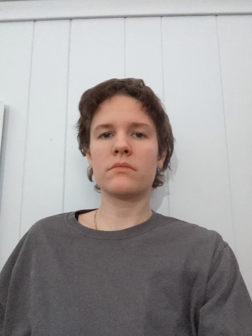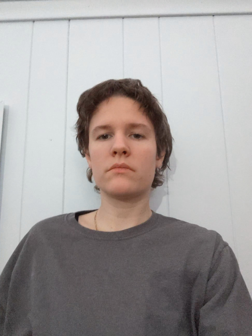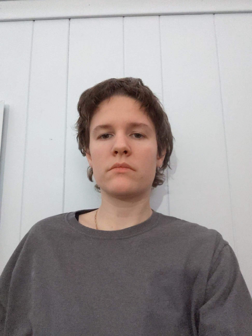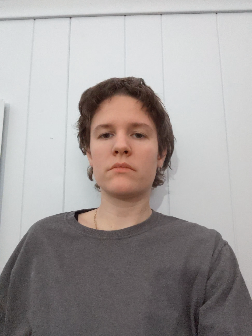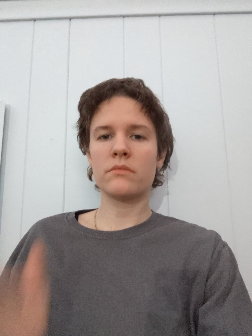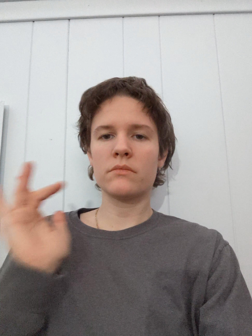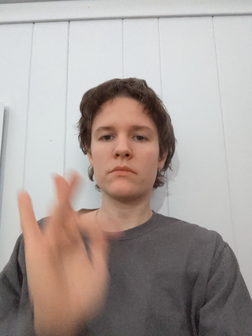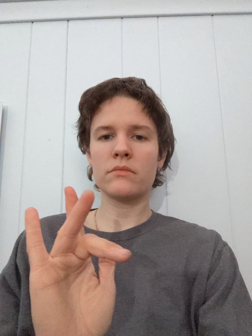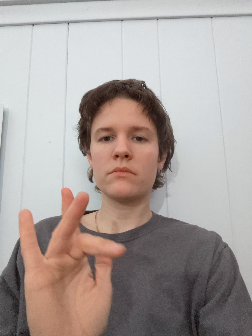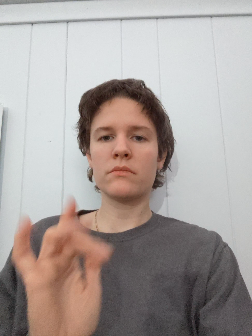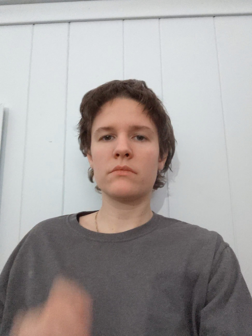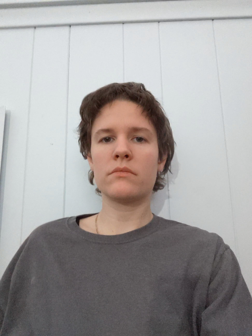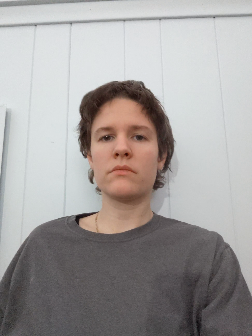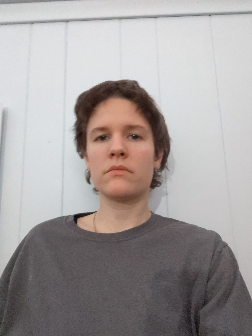touch